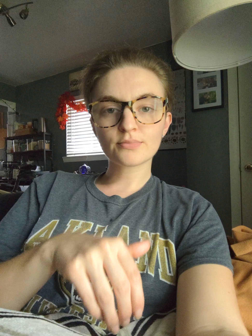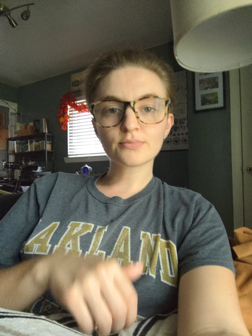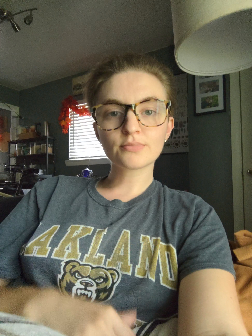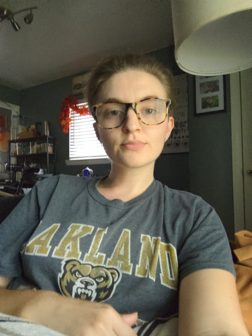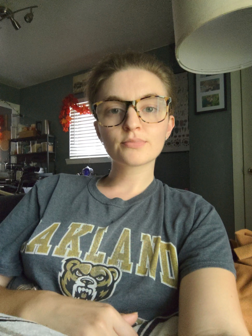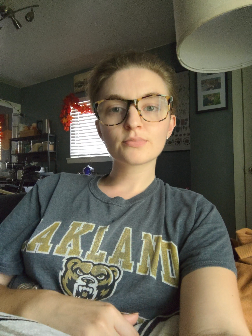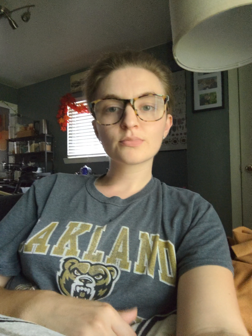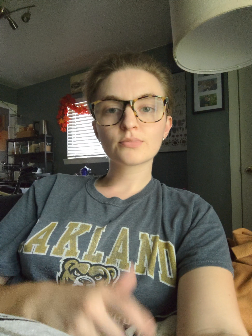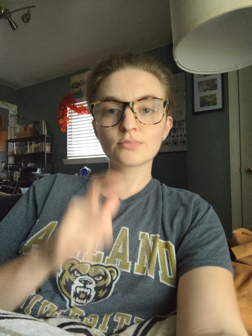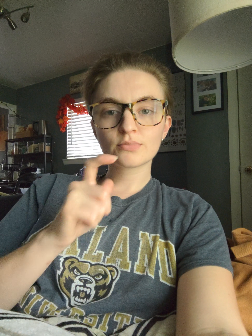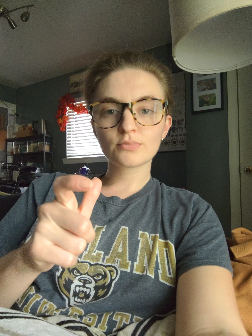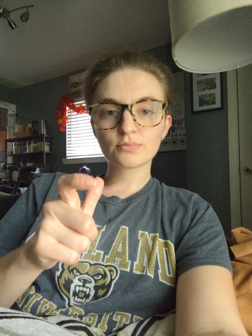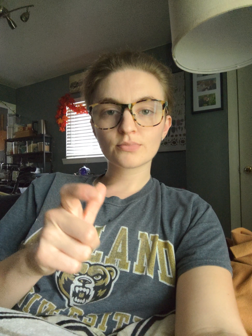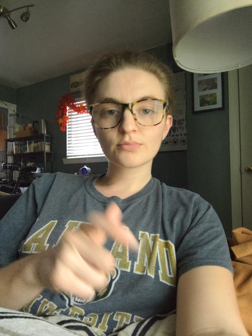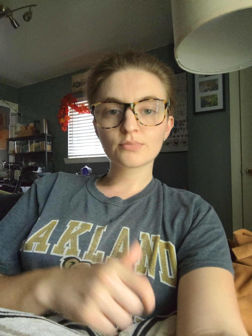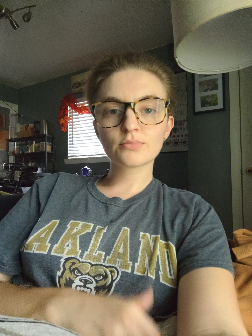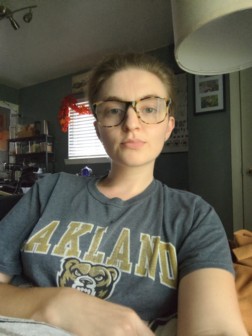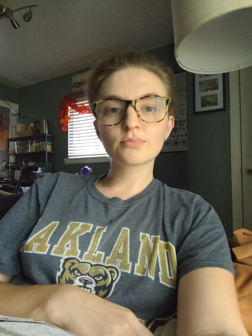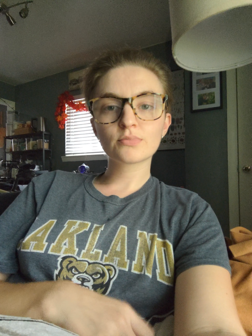run